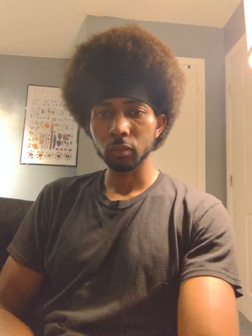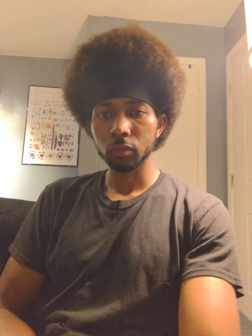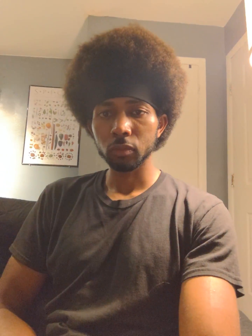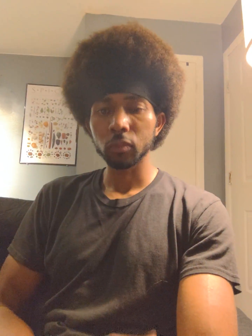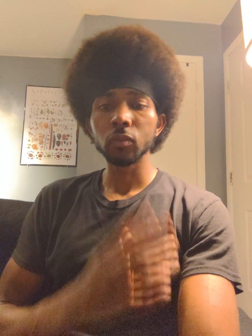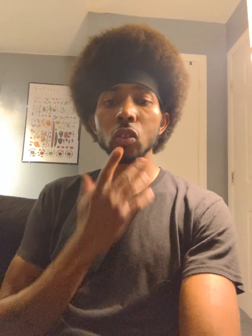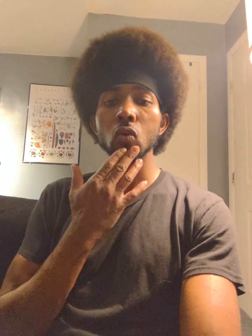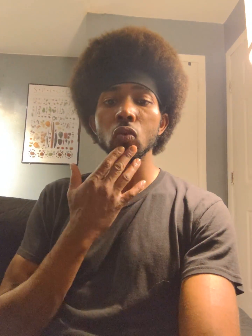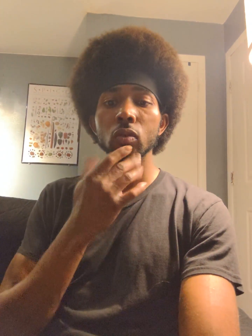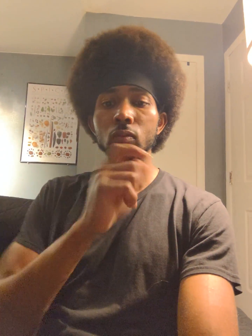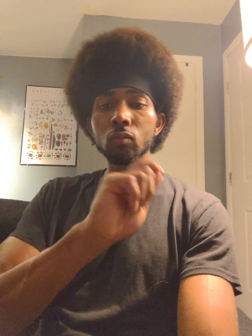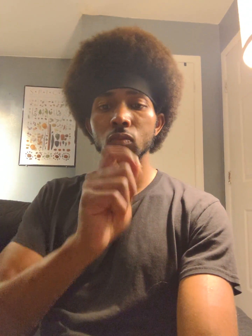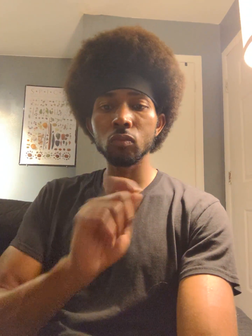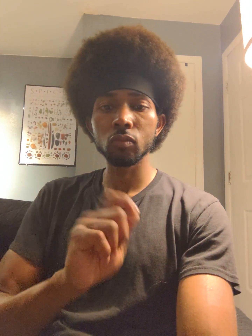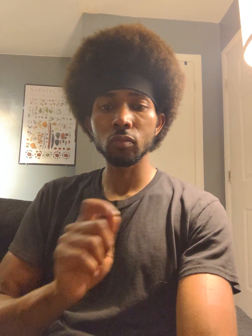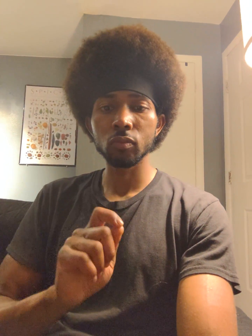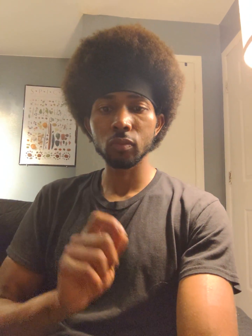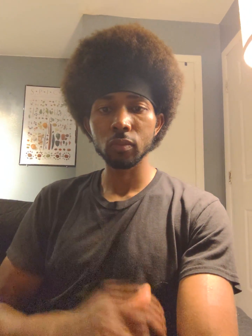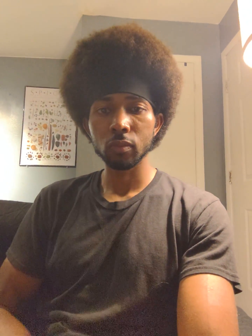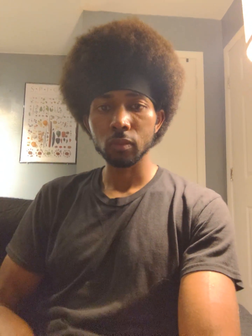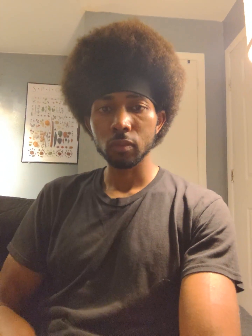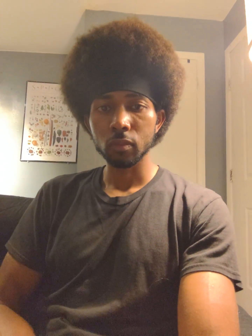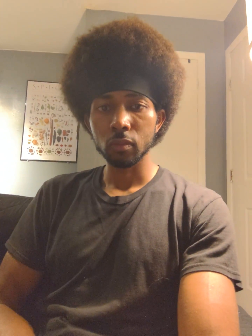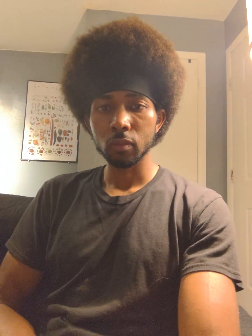crayon